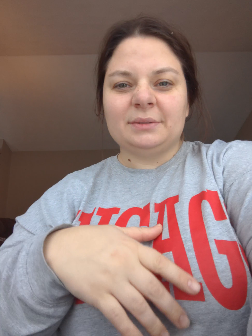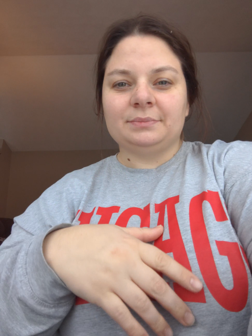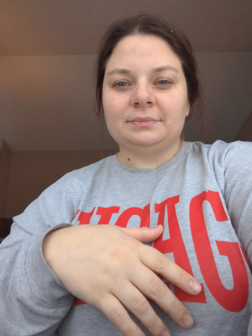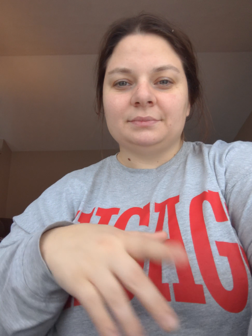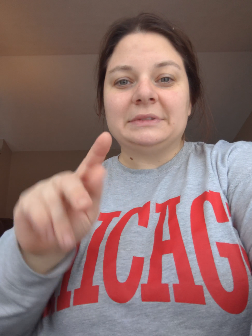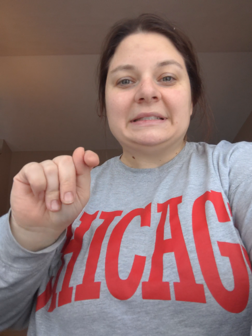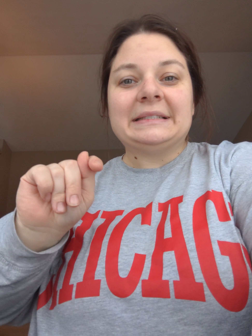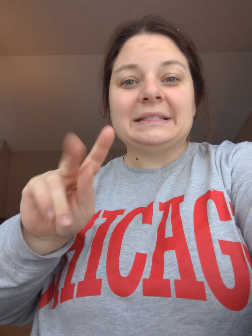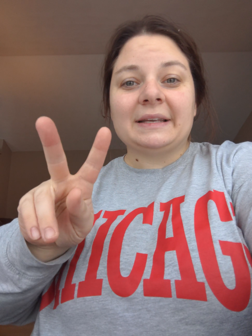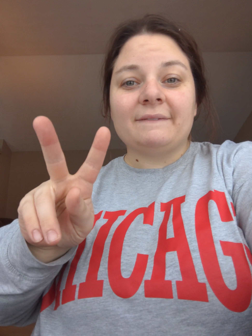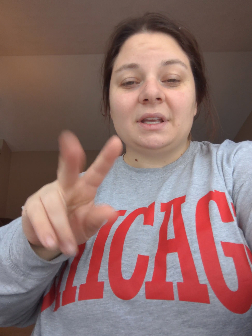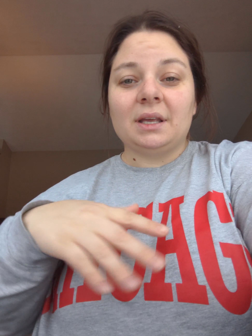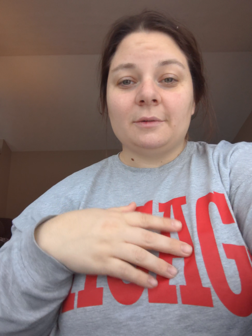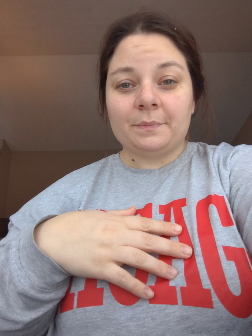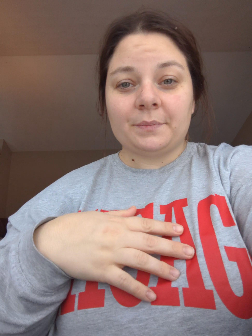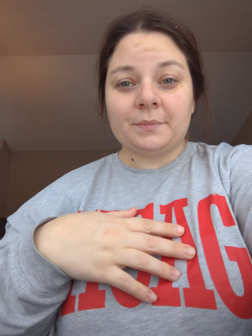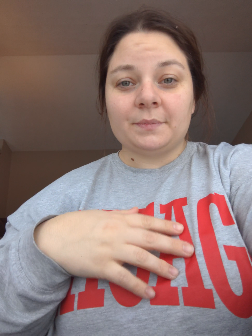TV